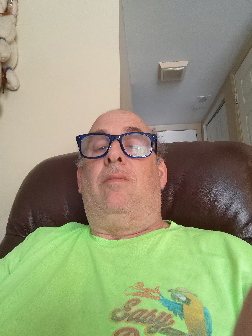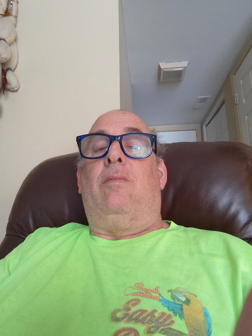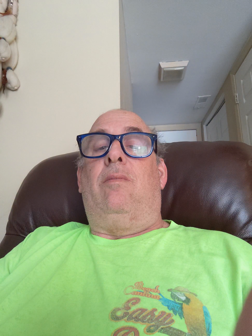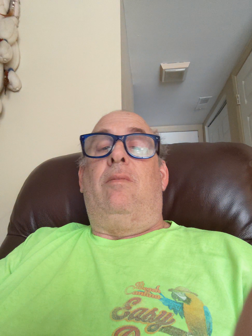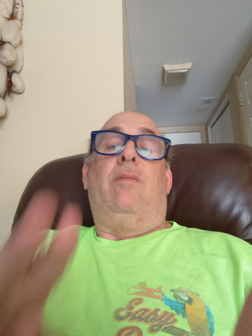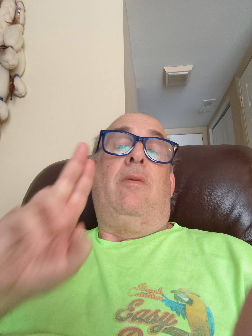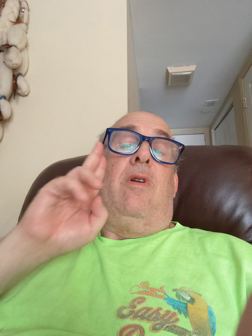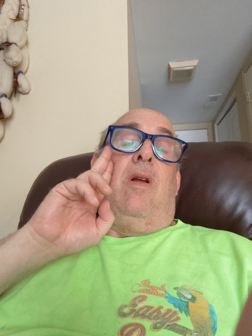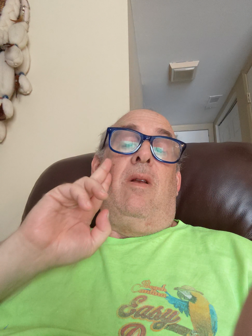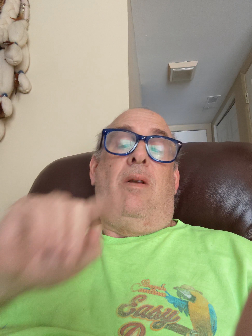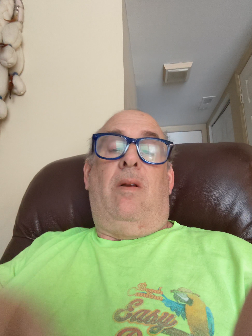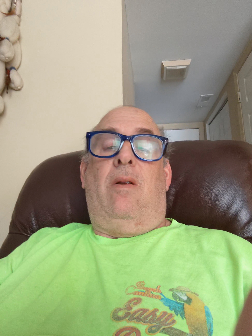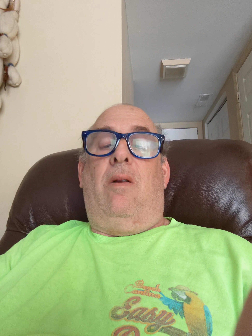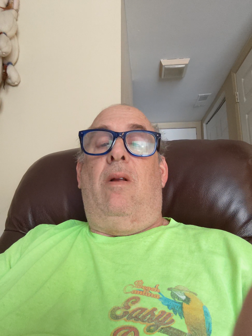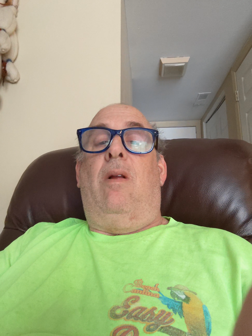uncle